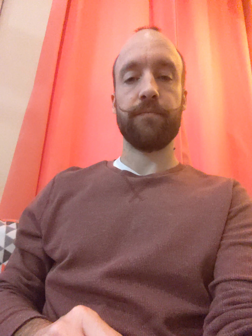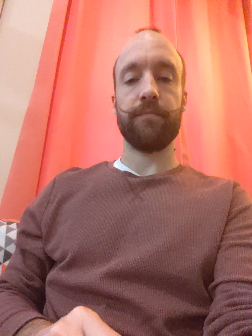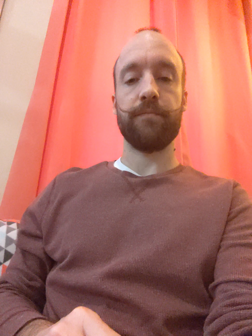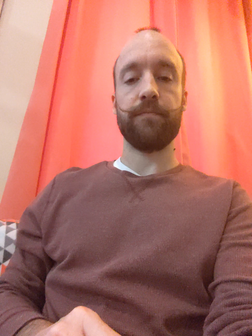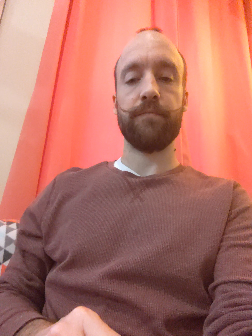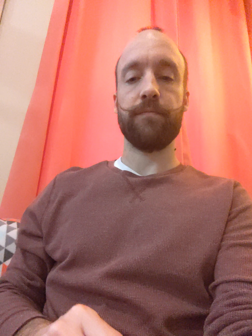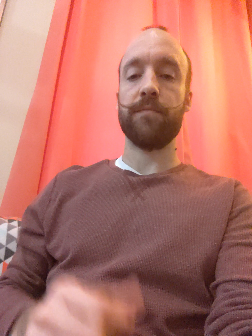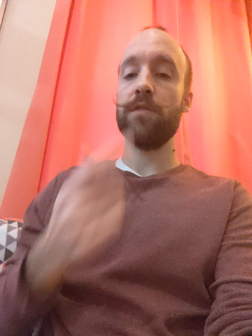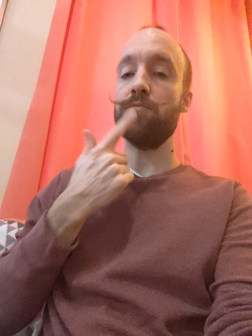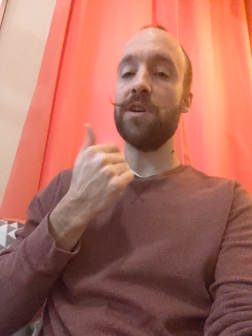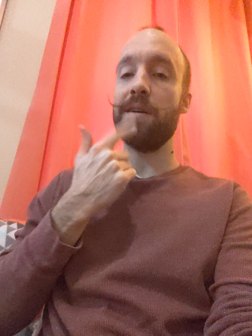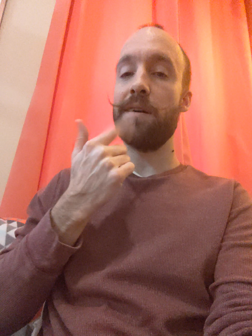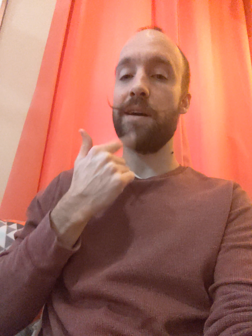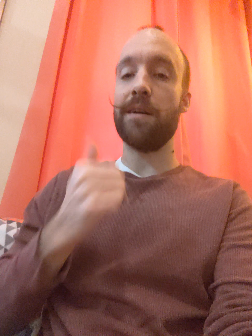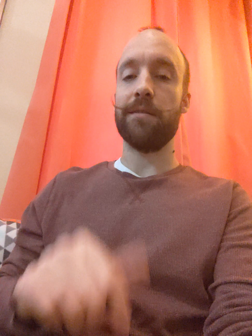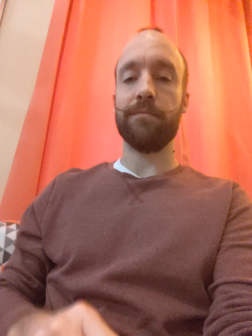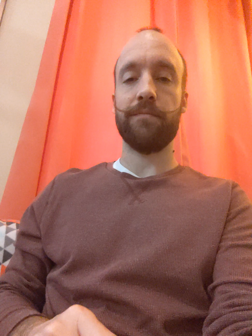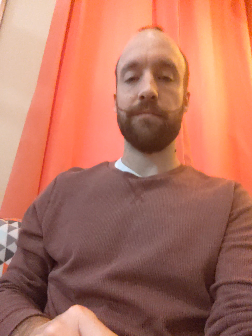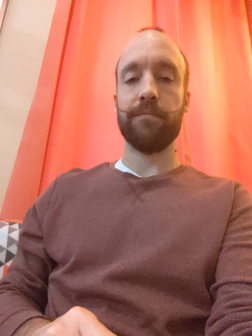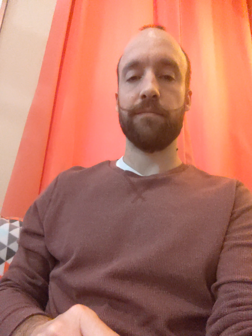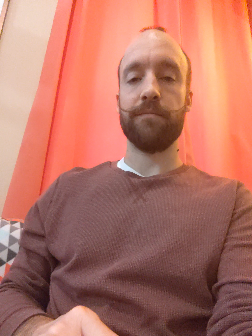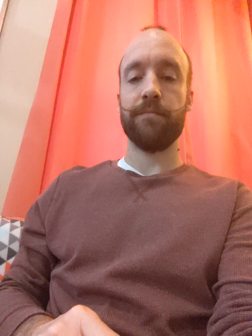red